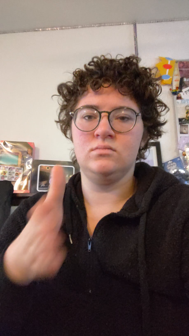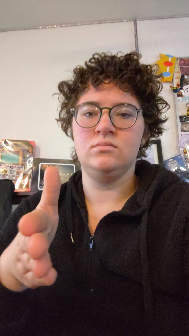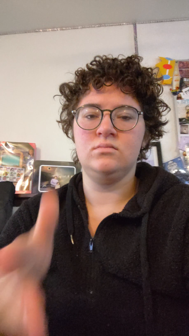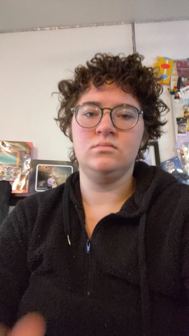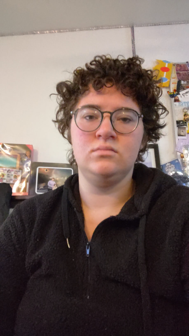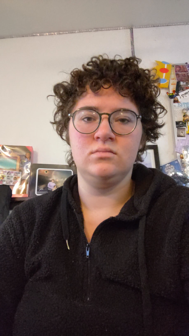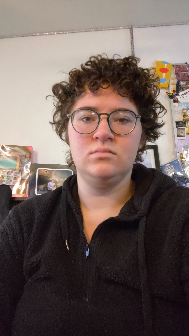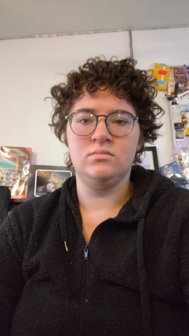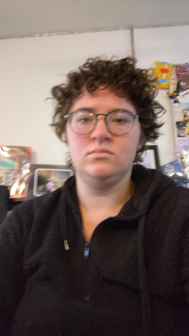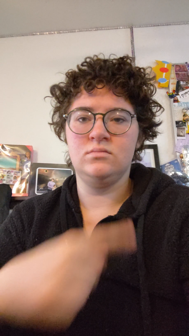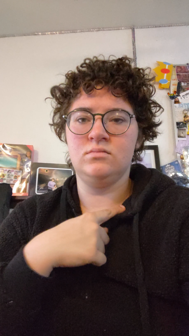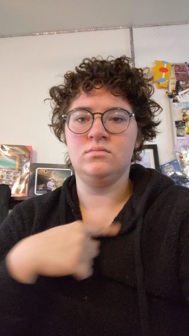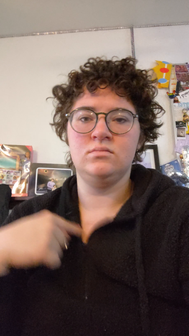necklace